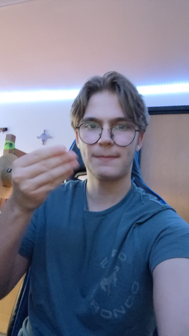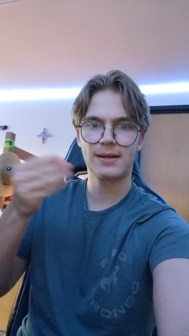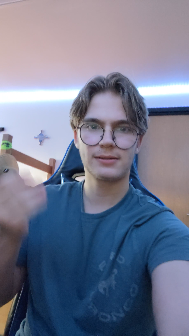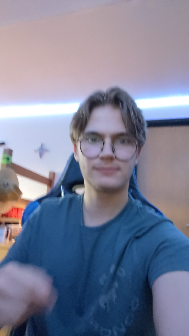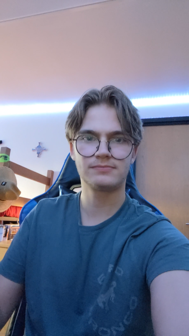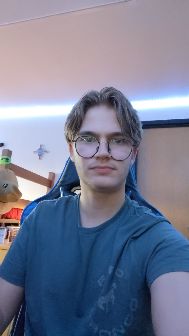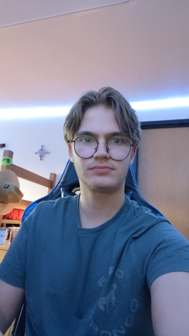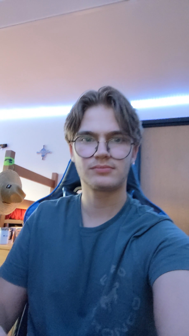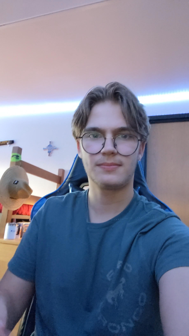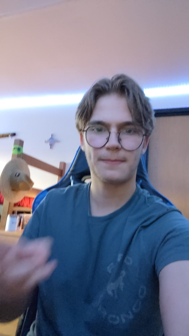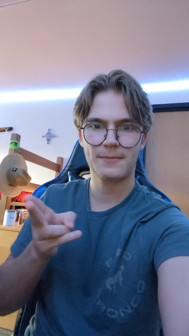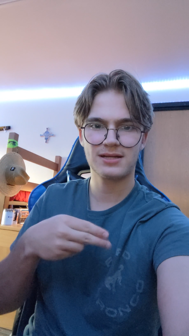belt